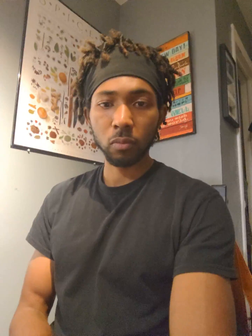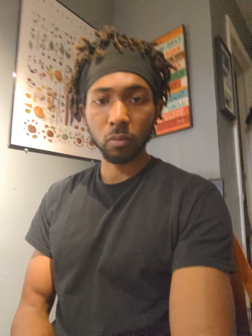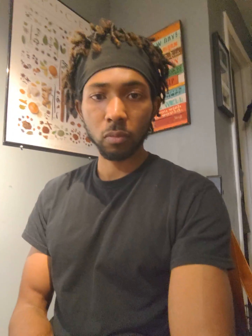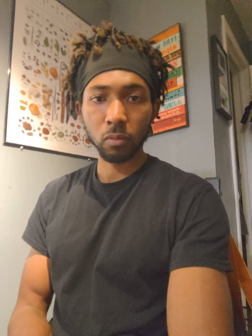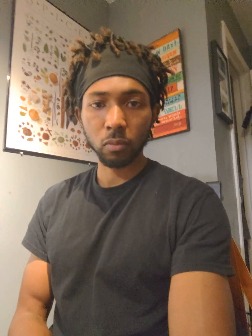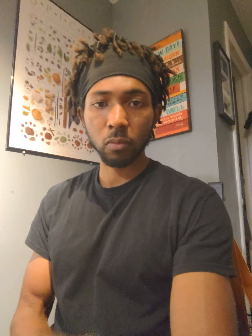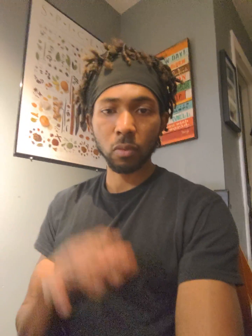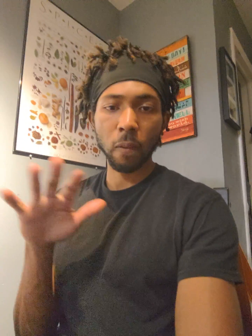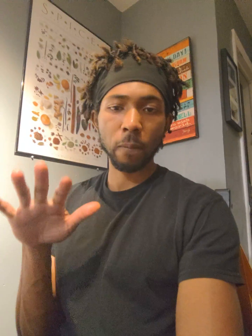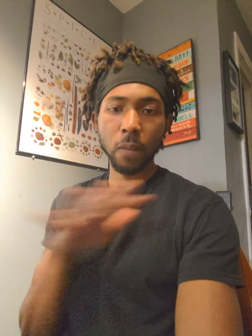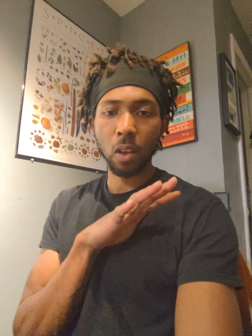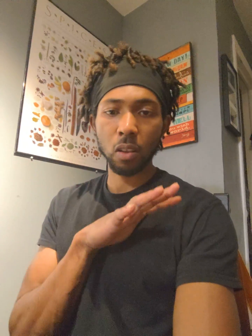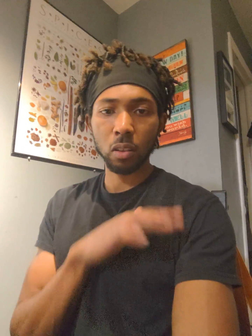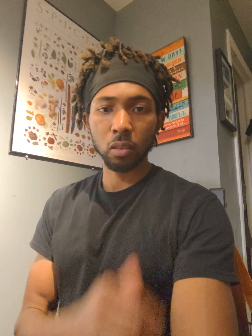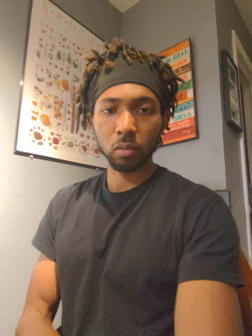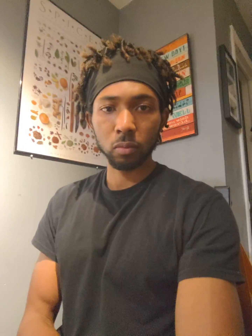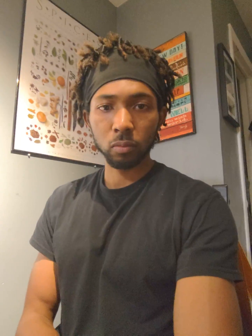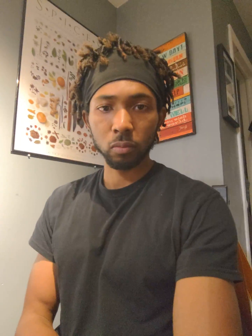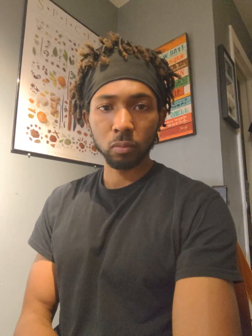full